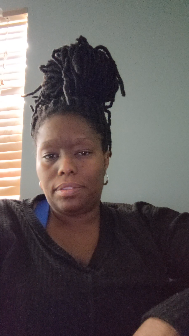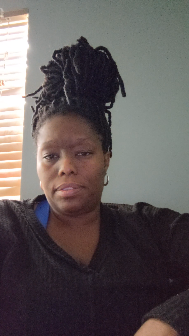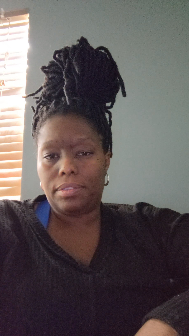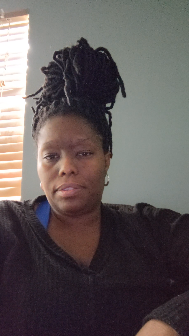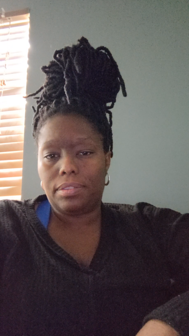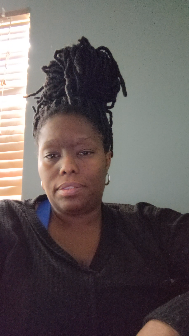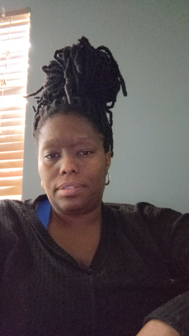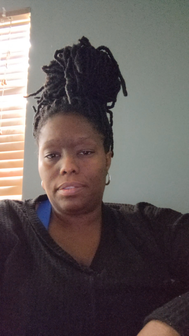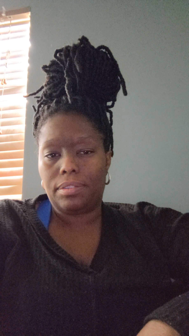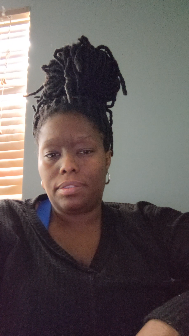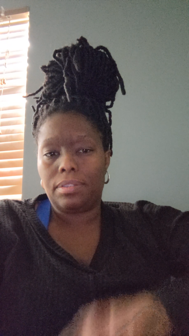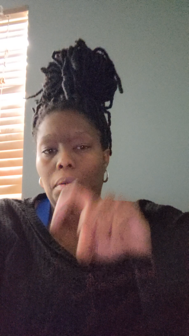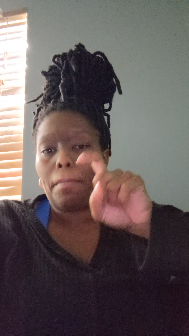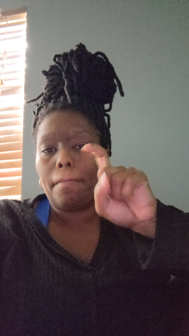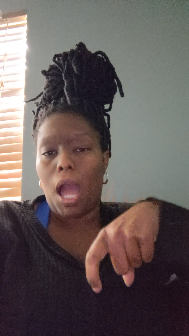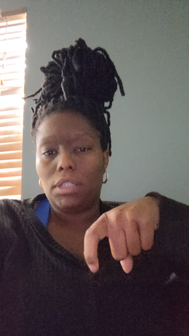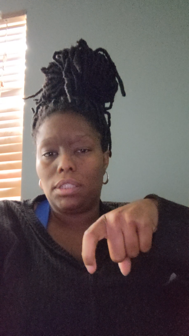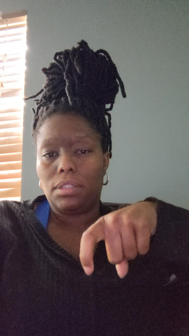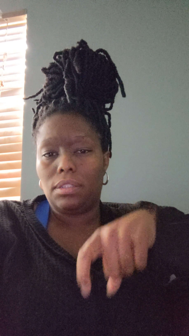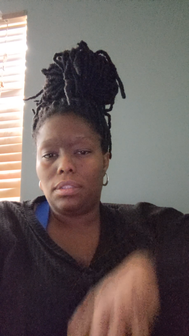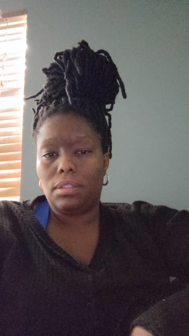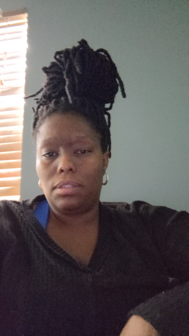must